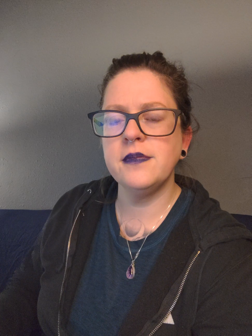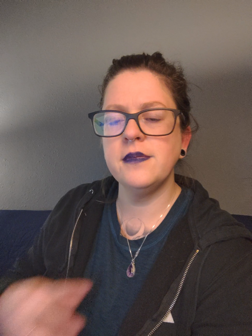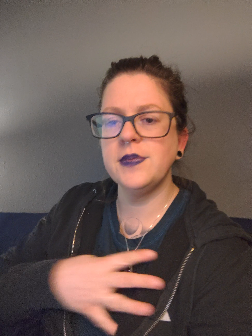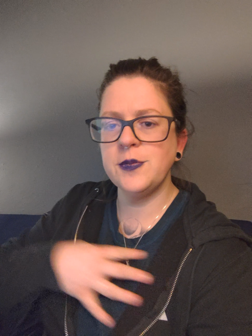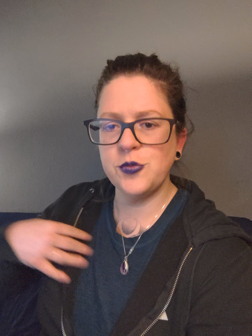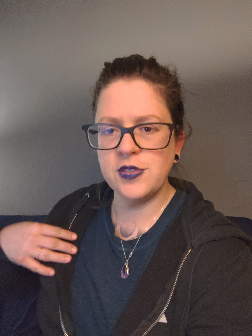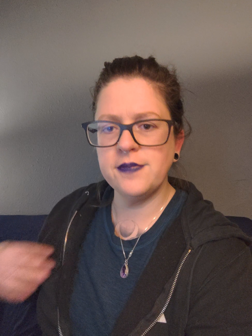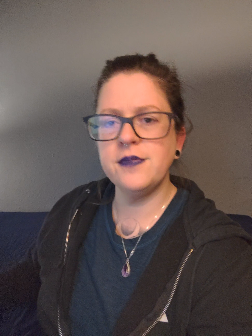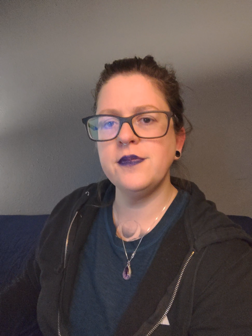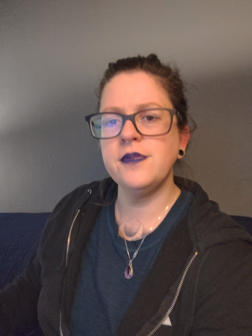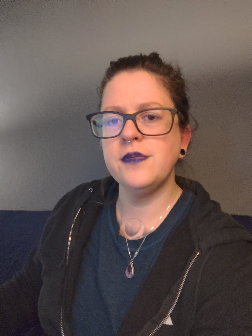zebra